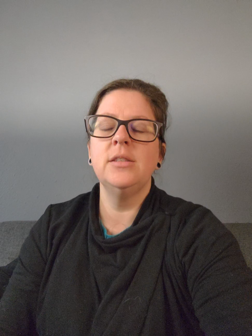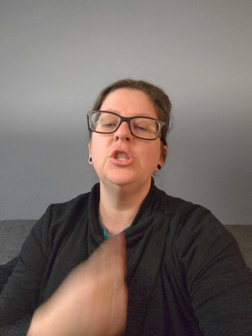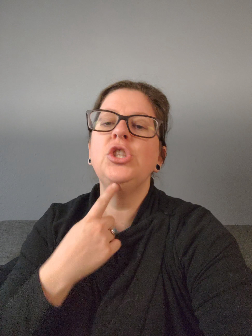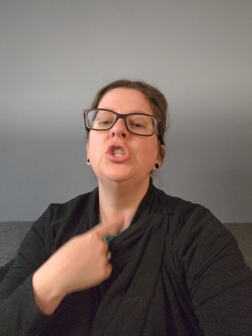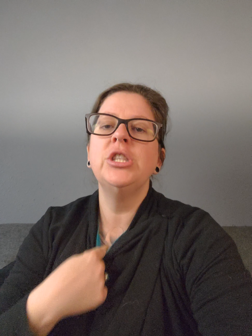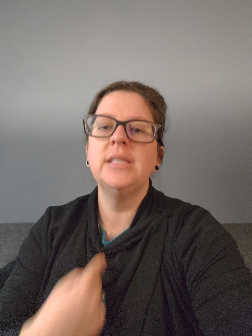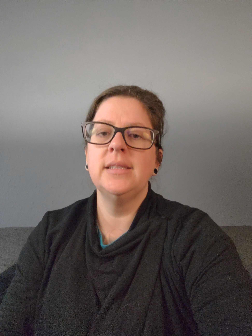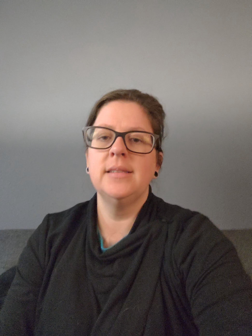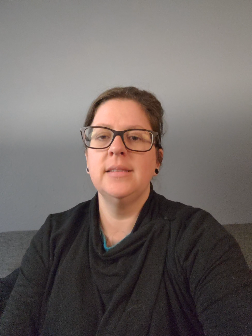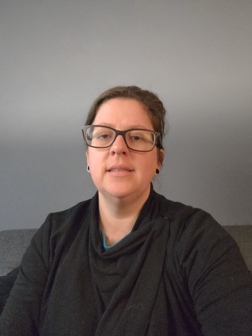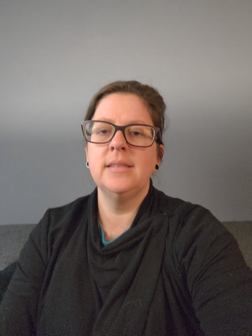thirsty